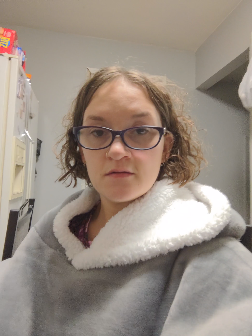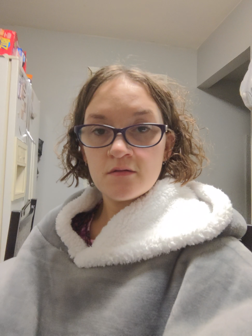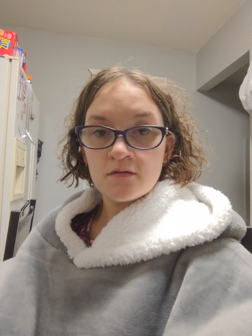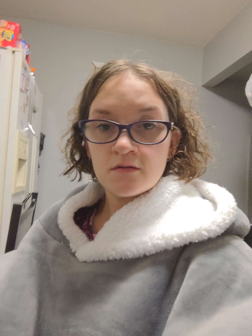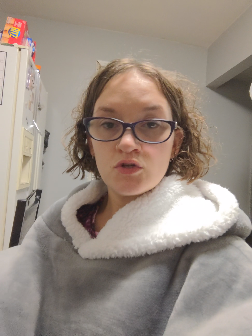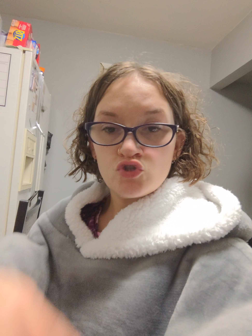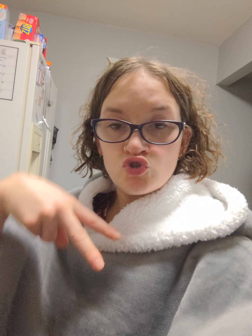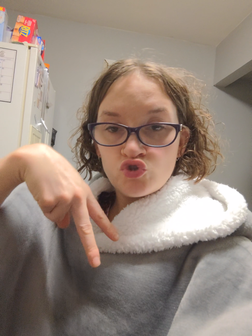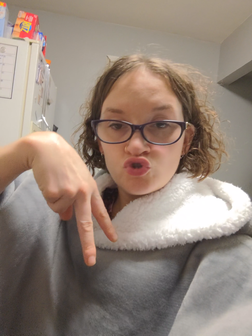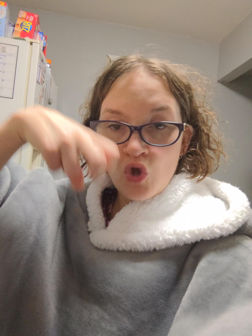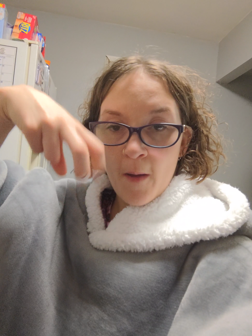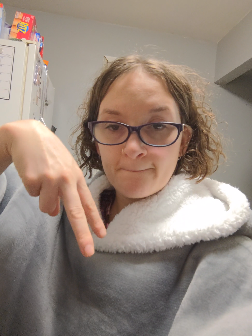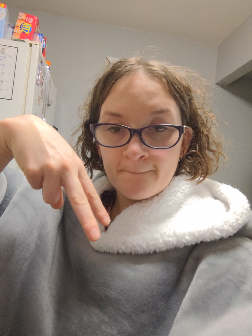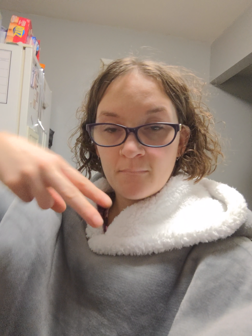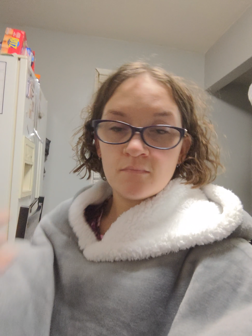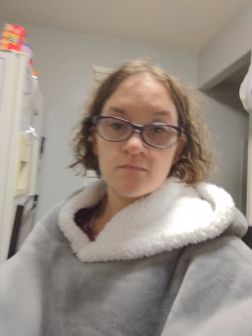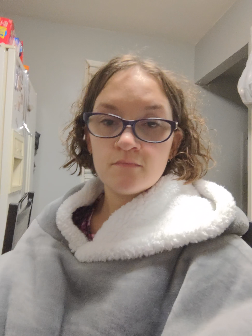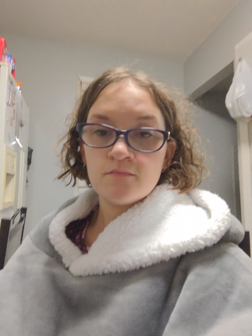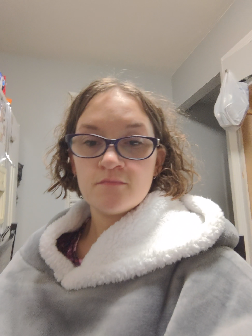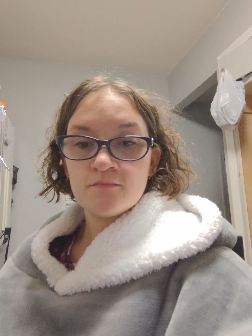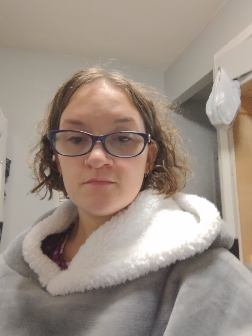jump